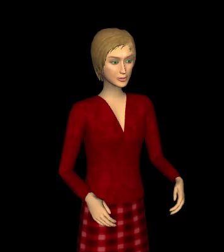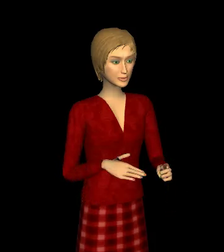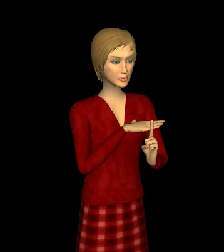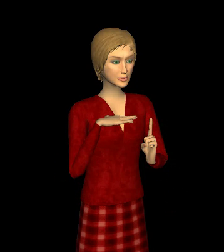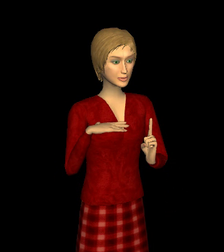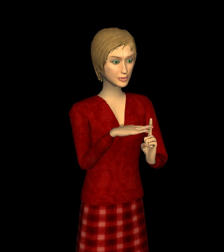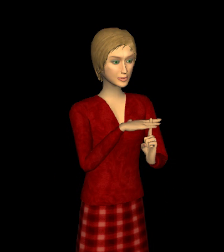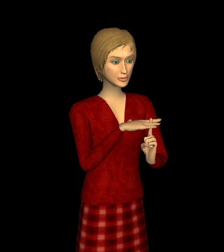مجتمع